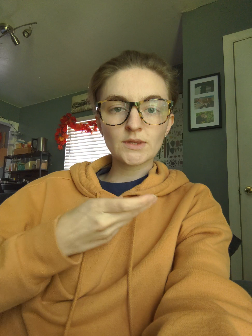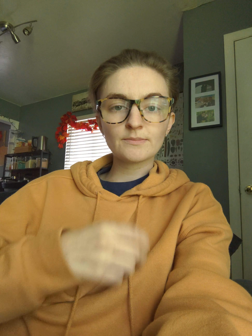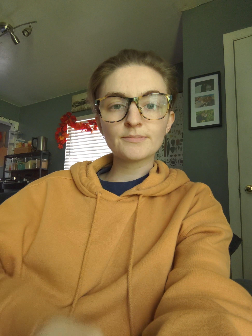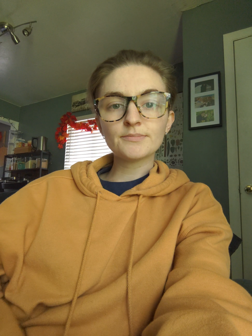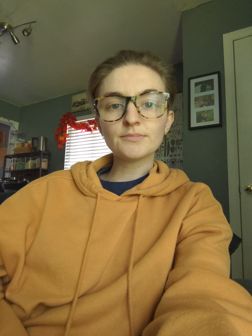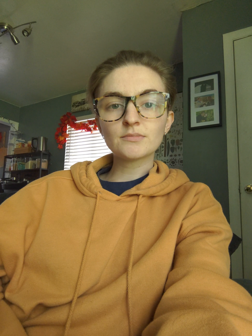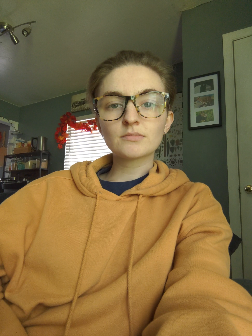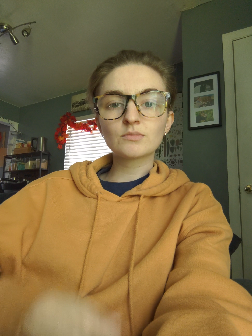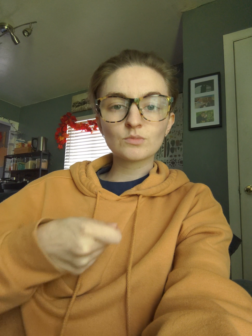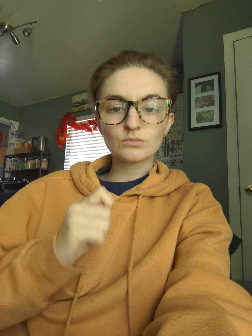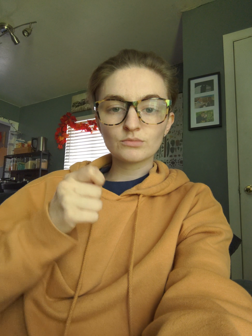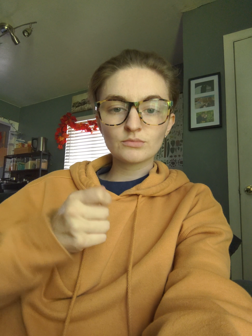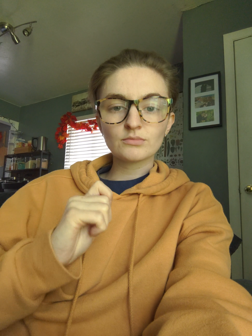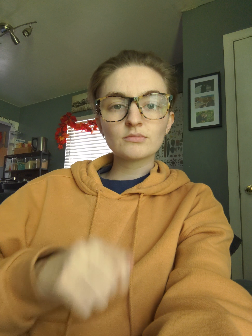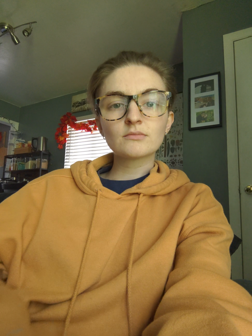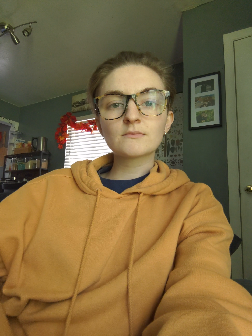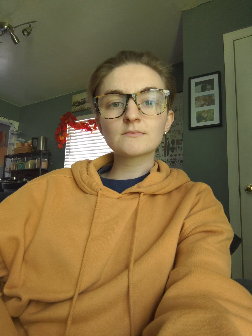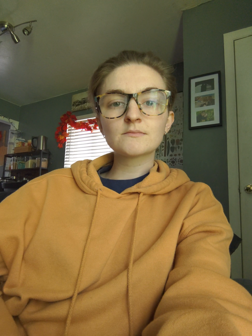shovel